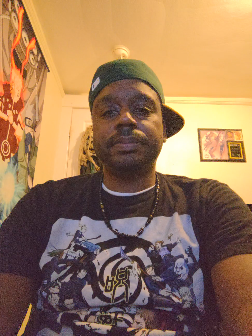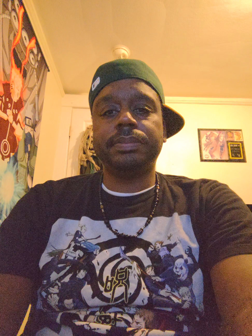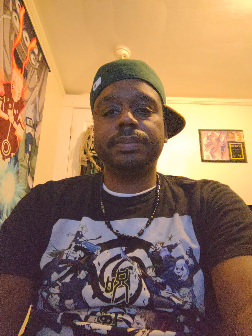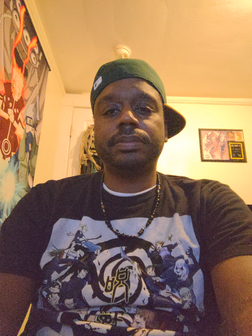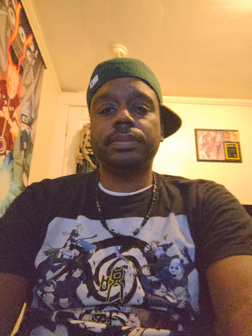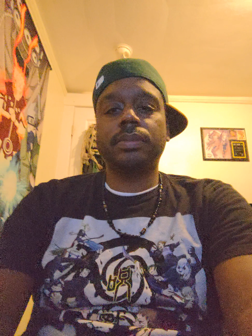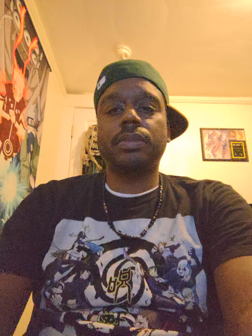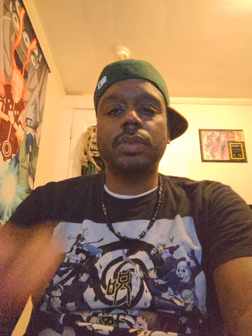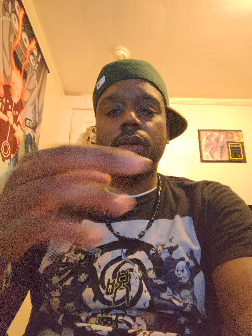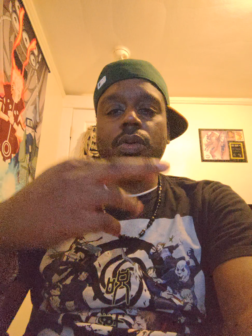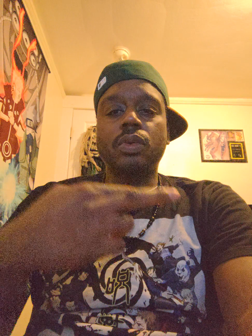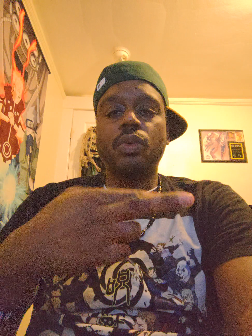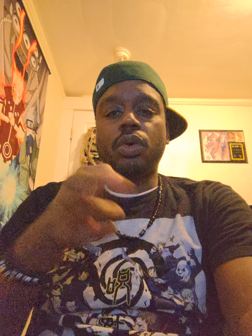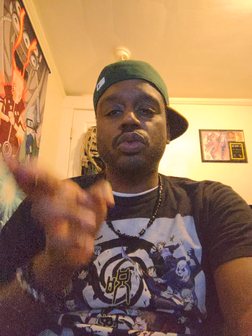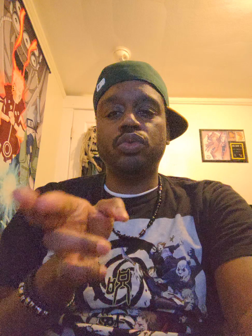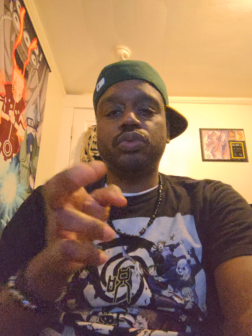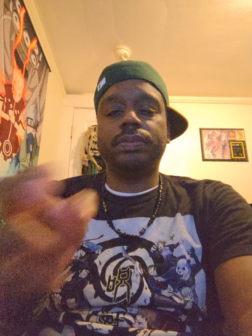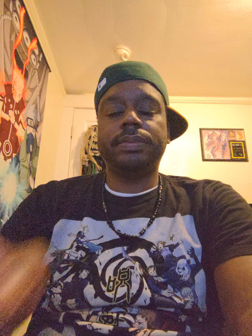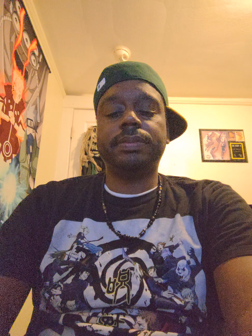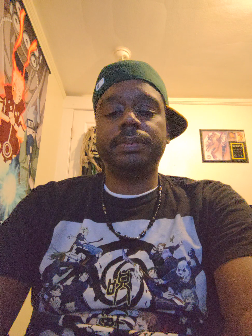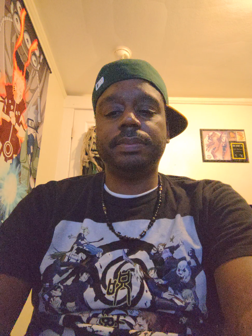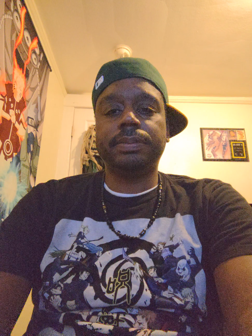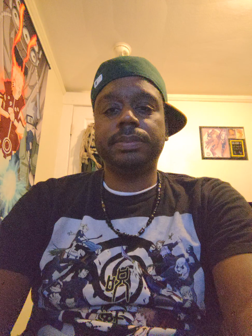room